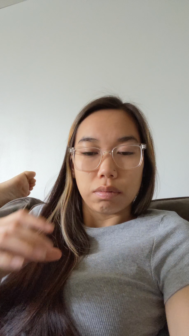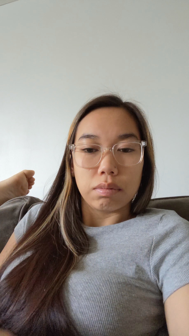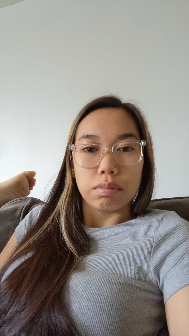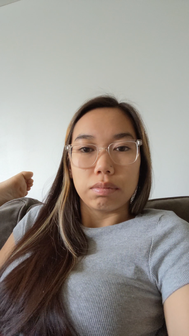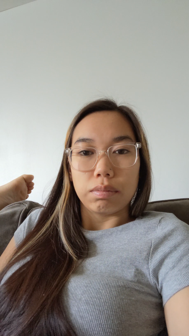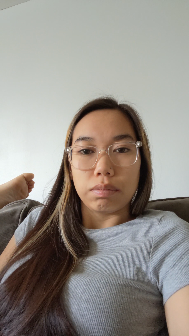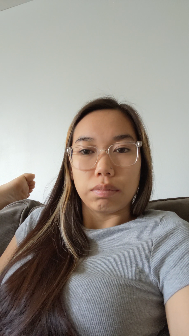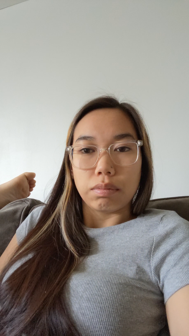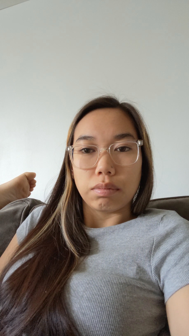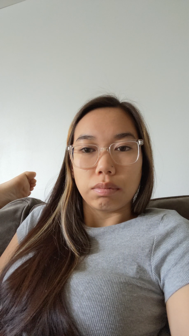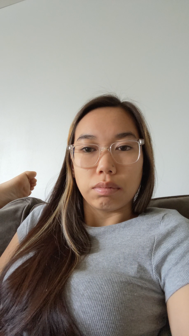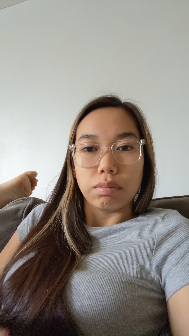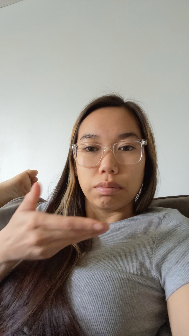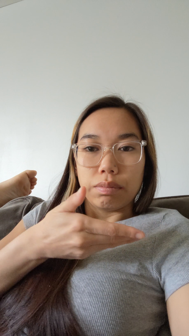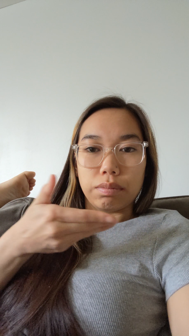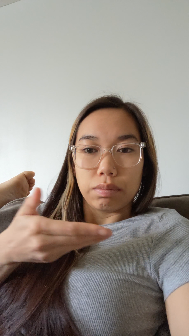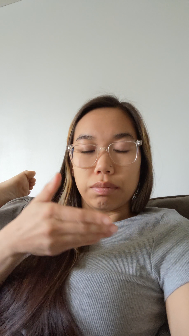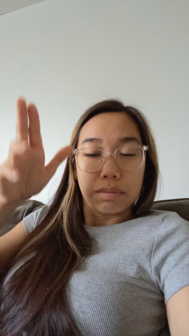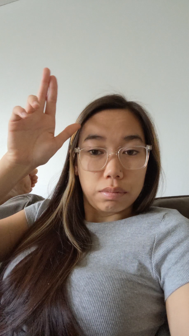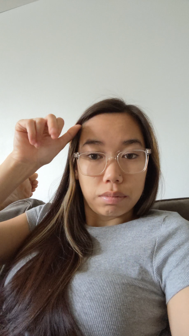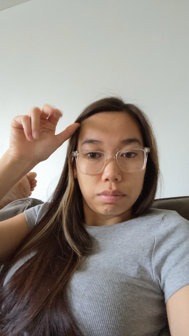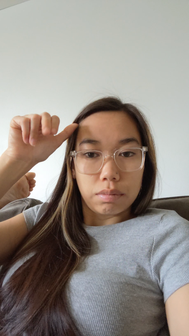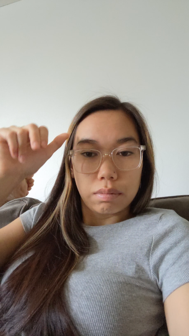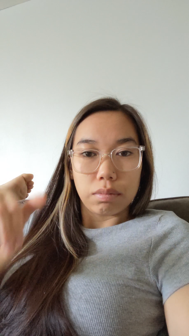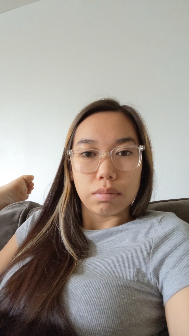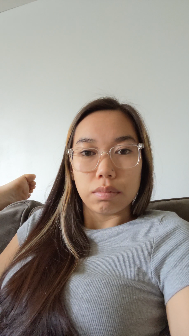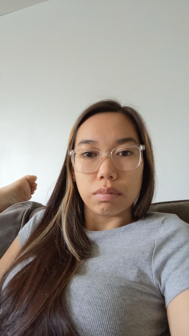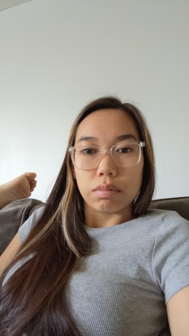pony